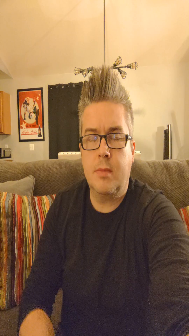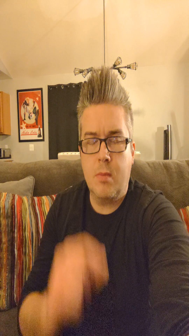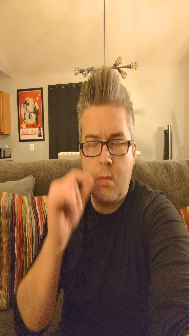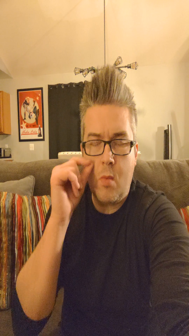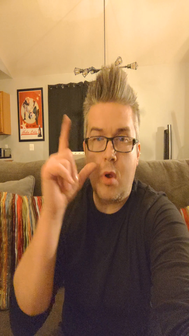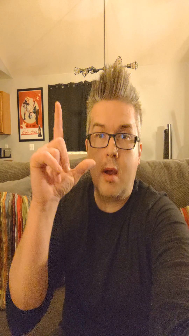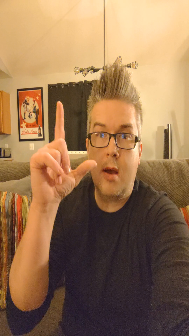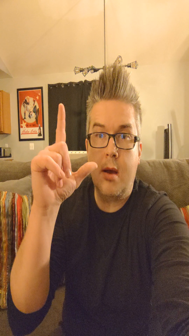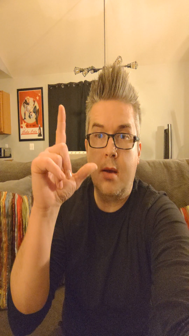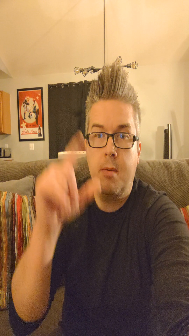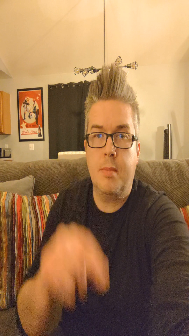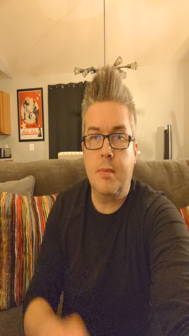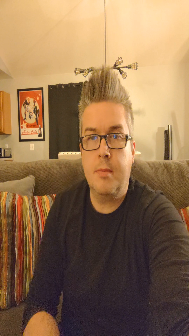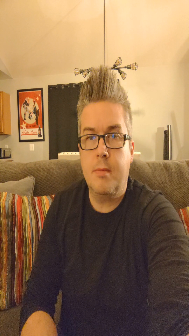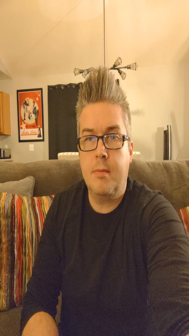wake